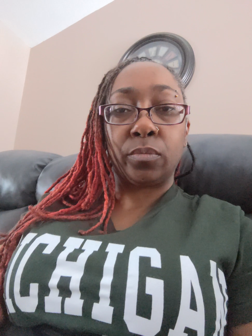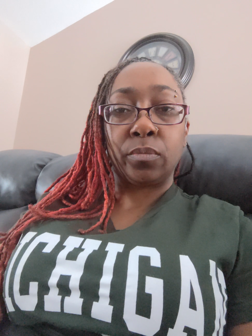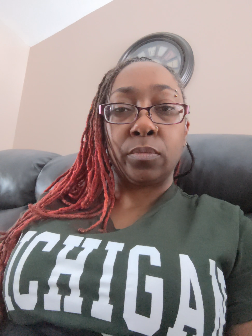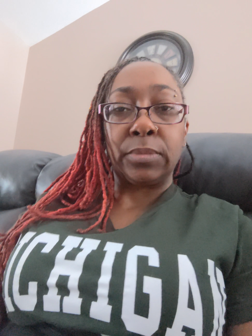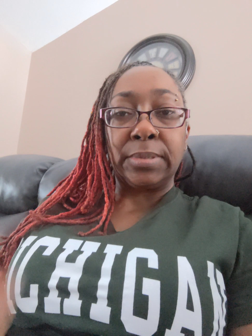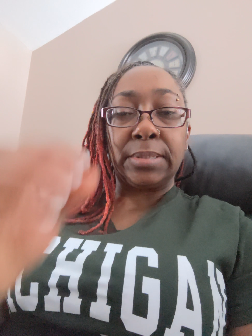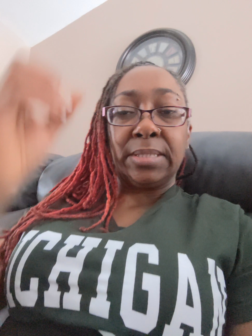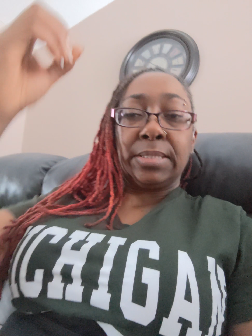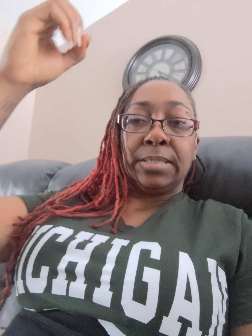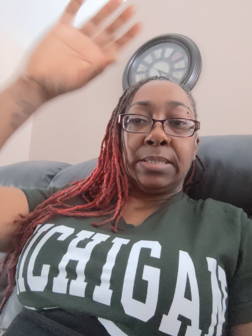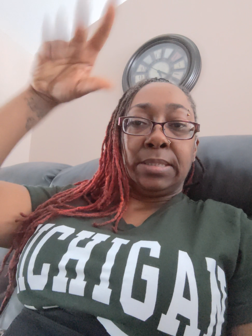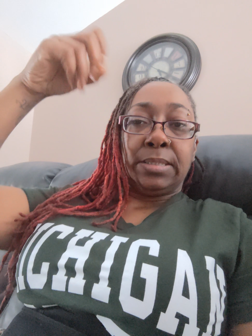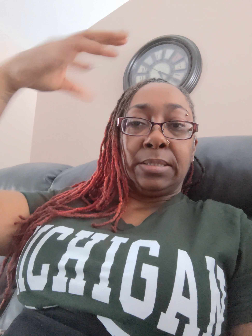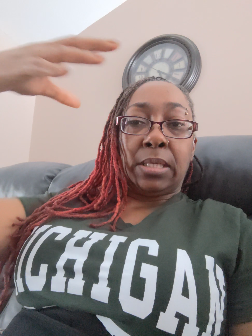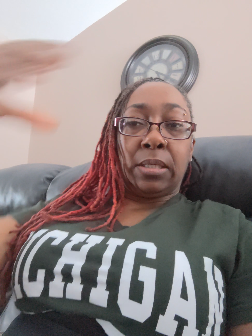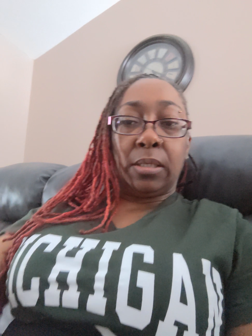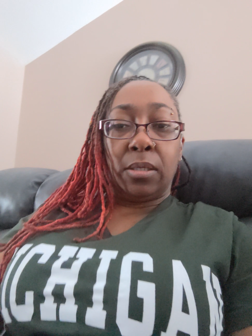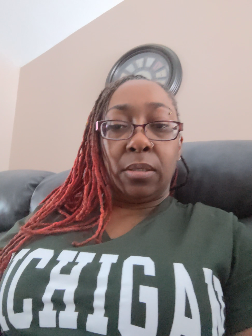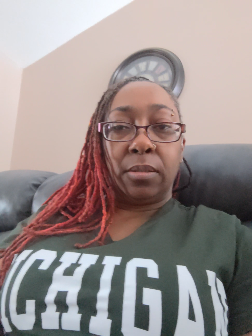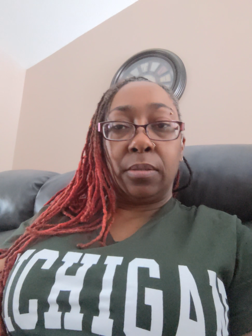sun